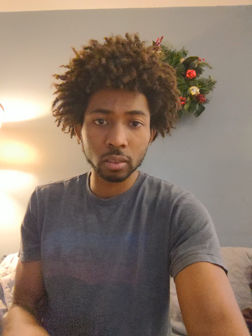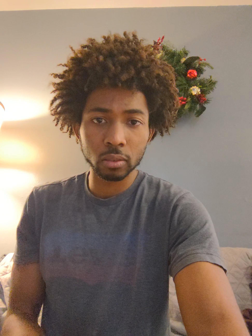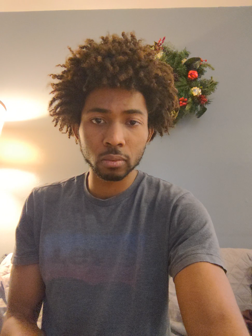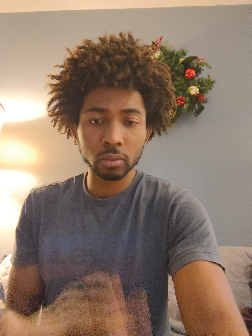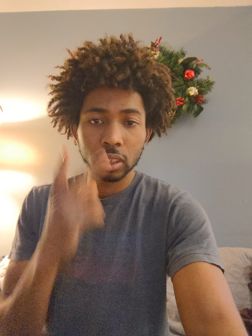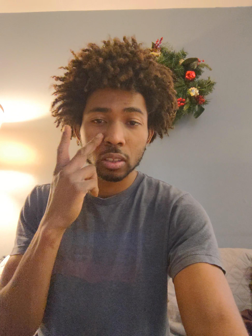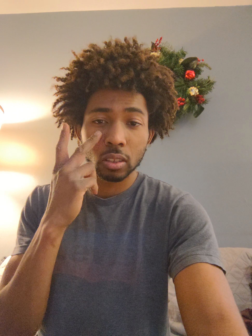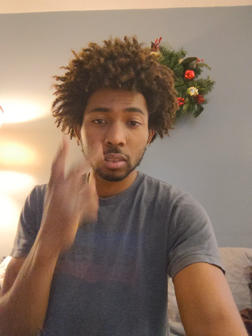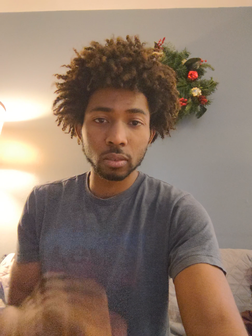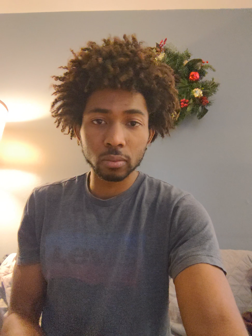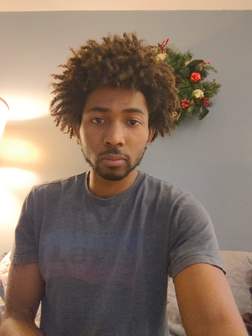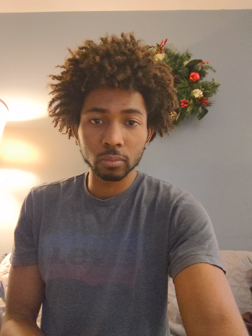see